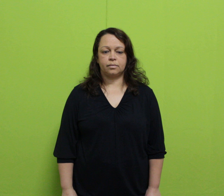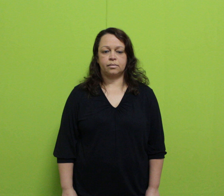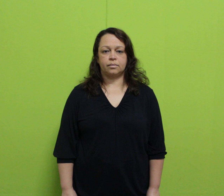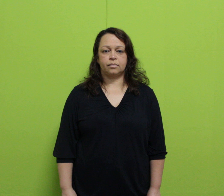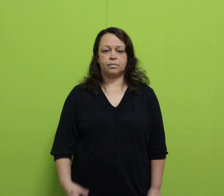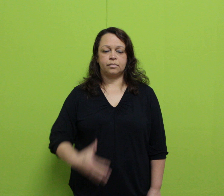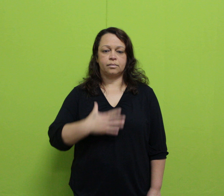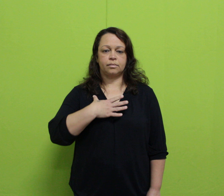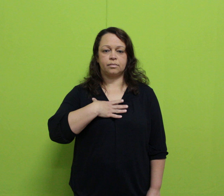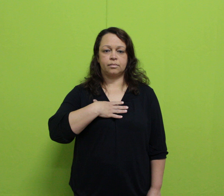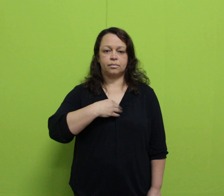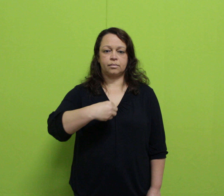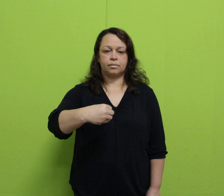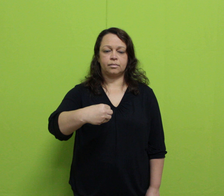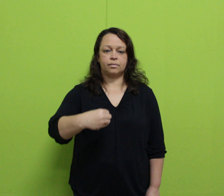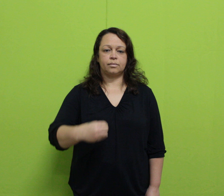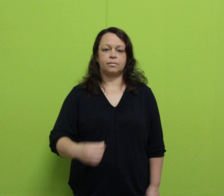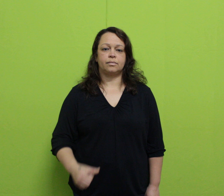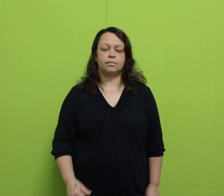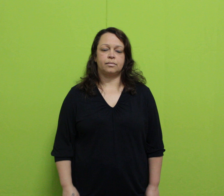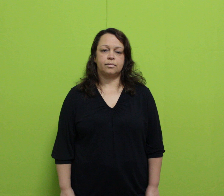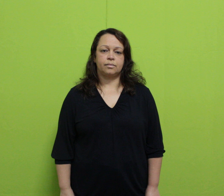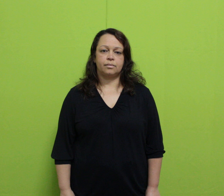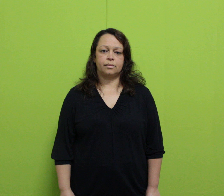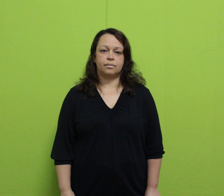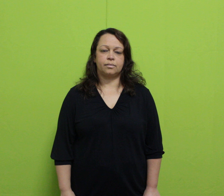filho